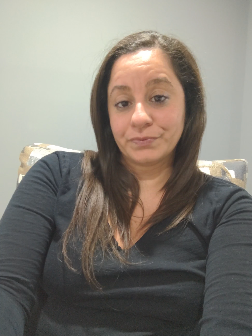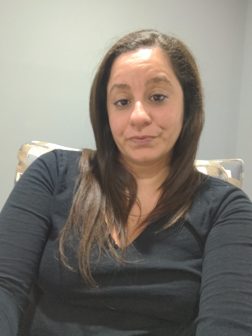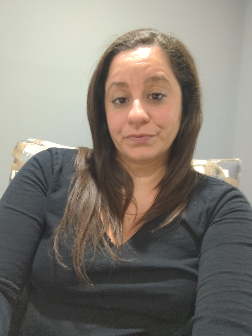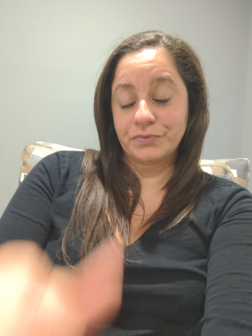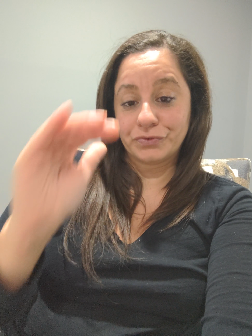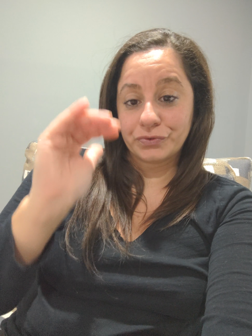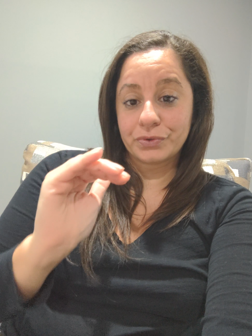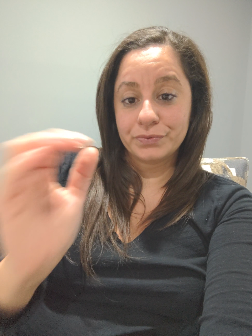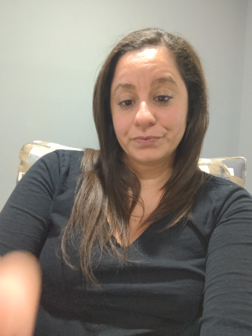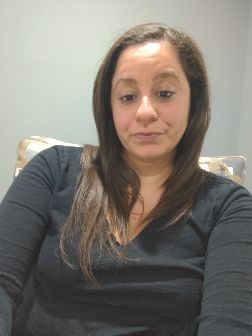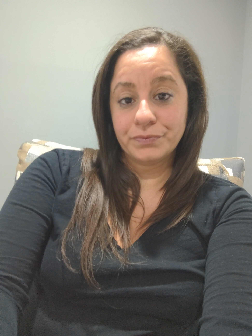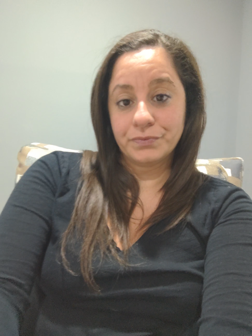child